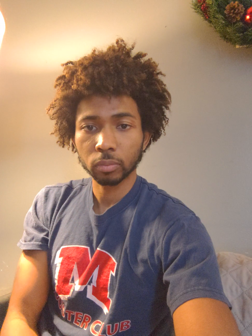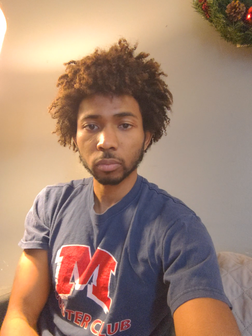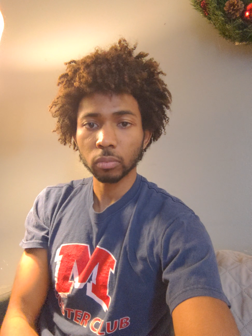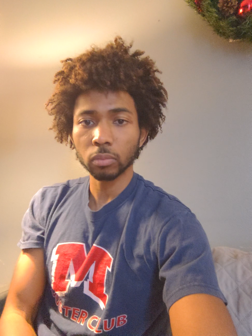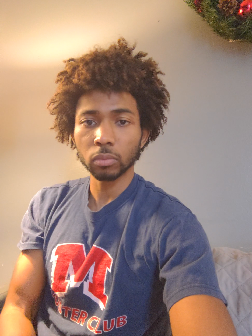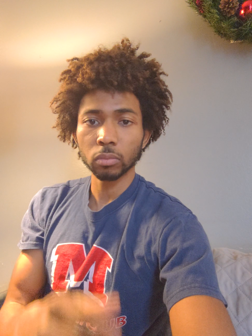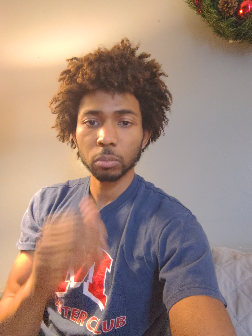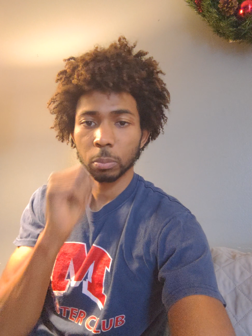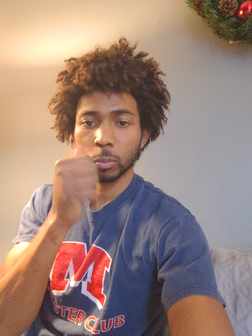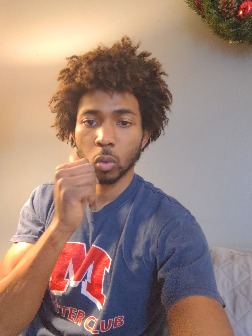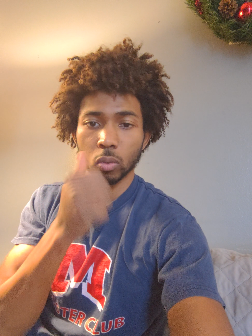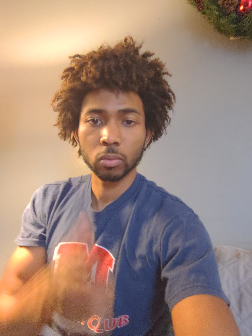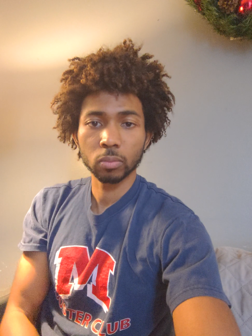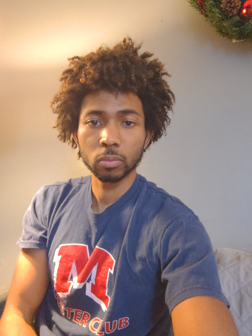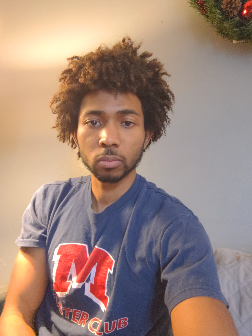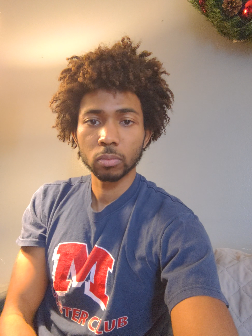tomorrow